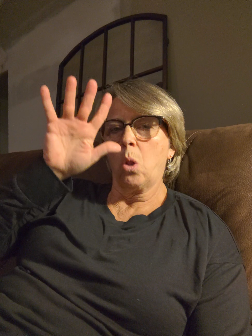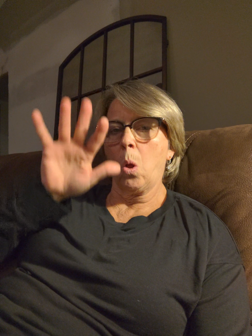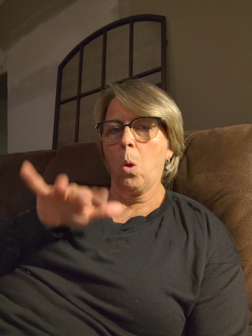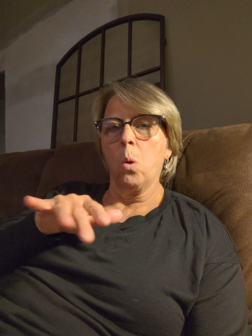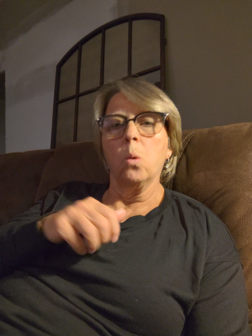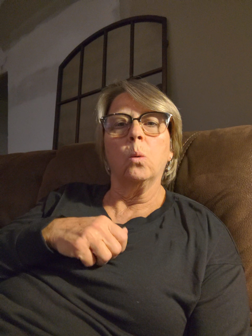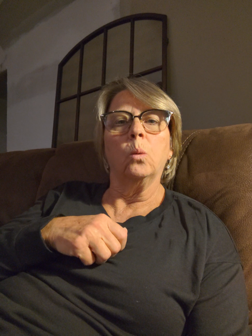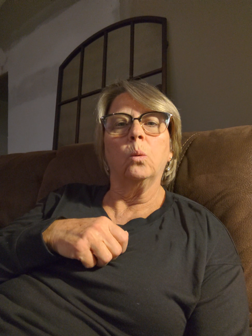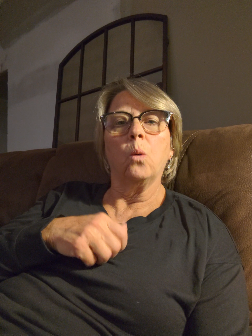snow